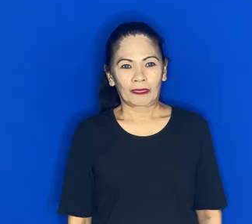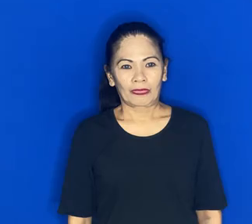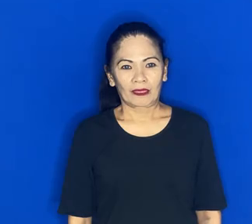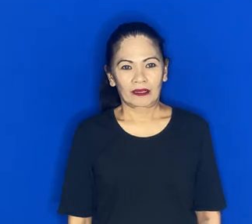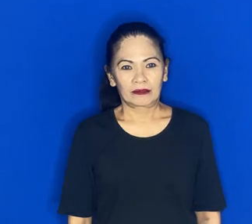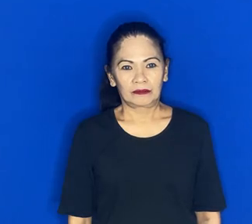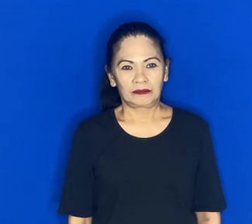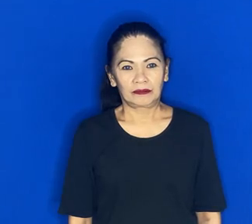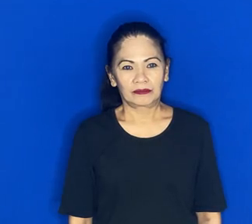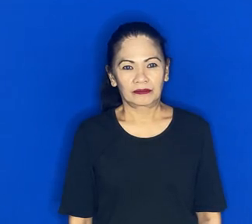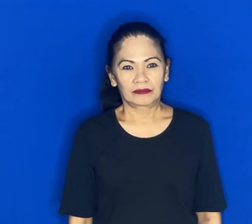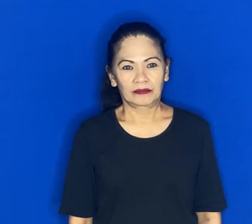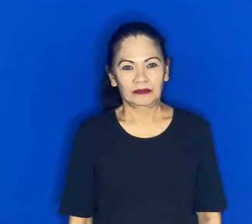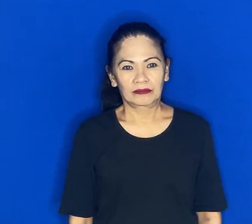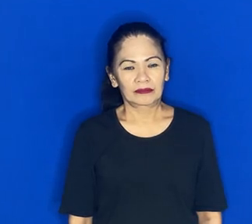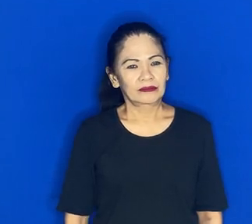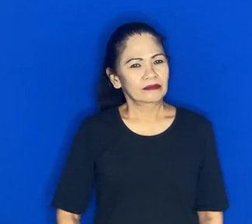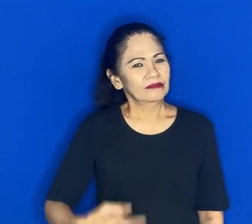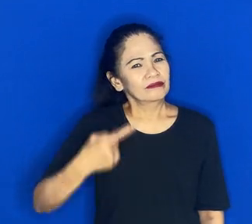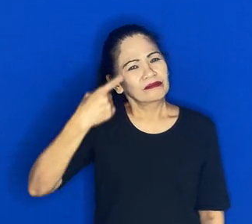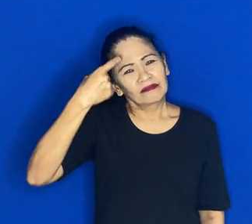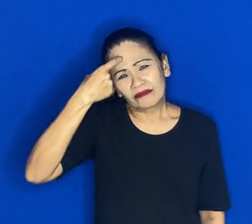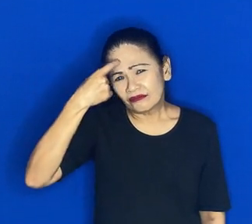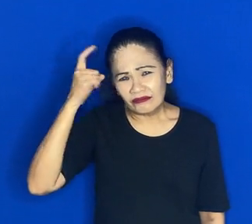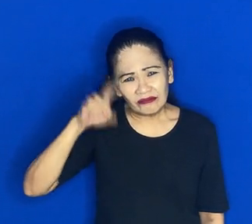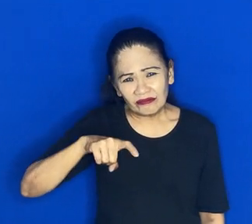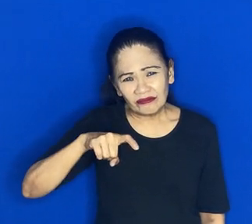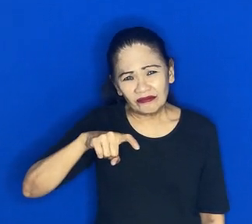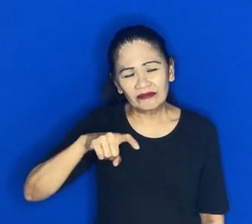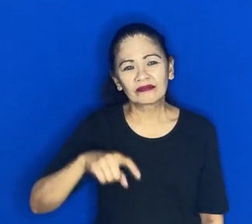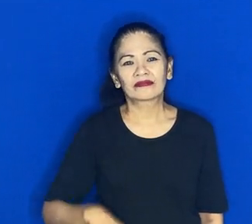don’t understand